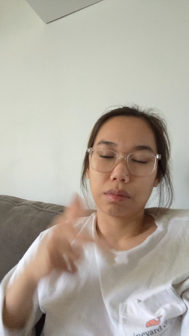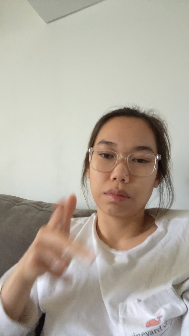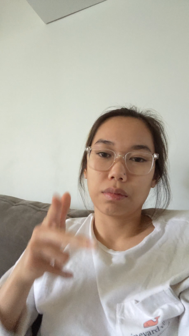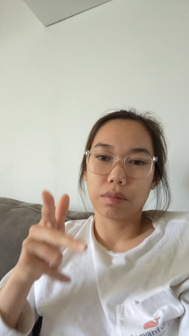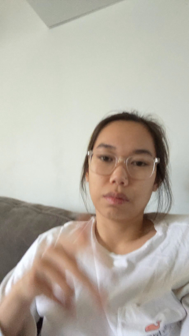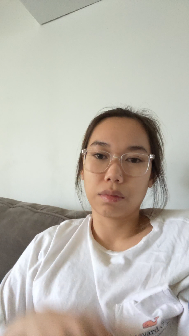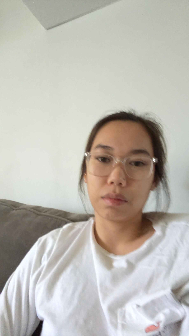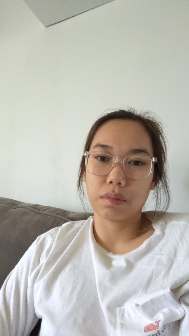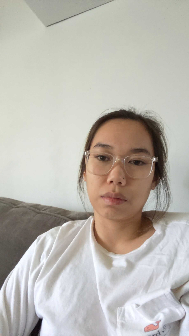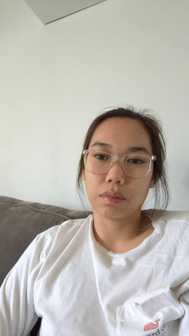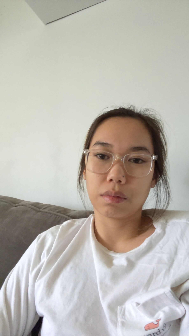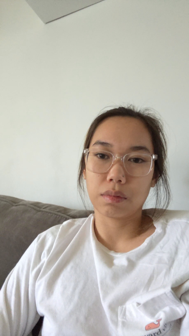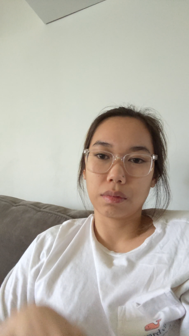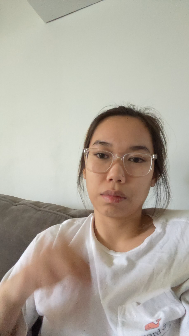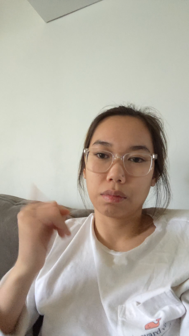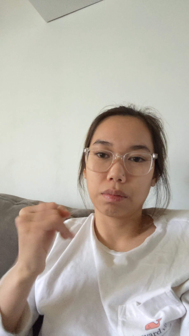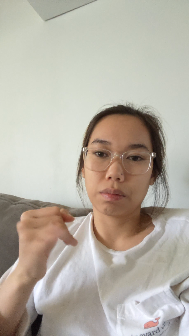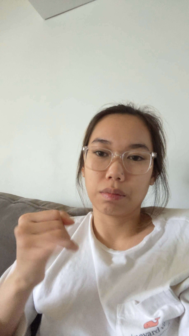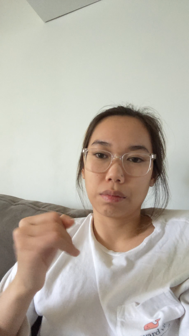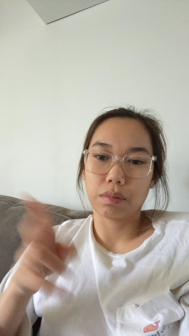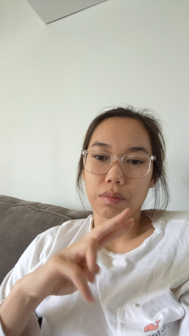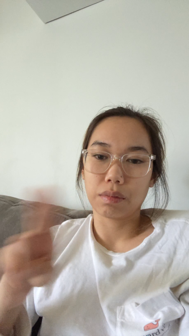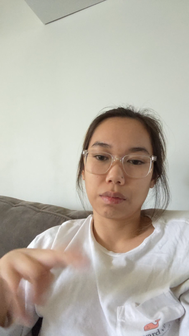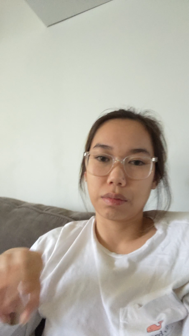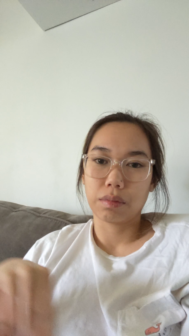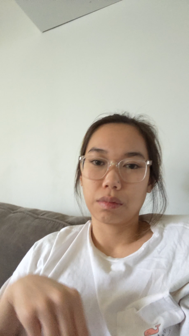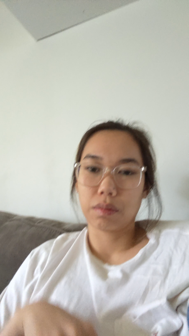jelly